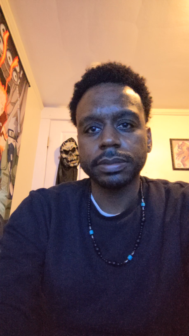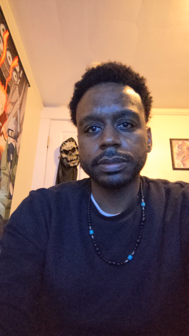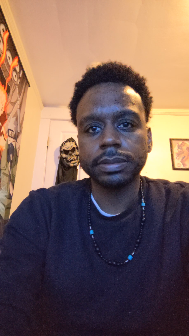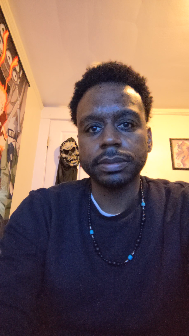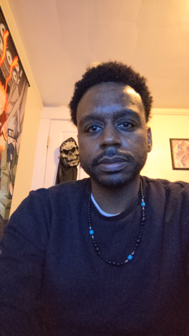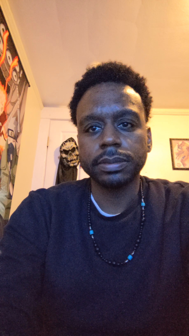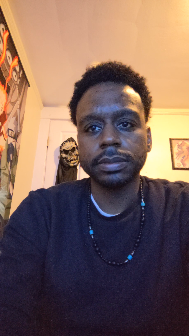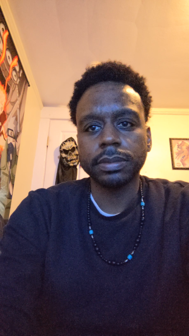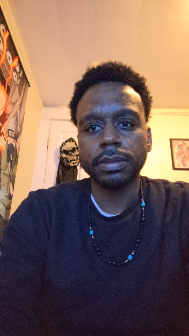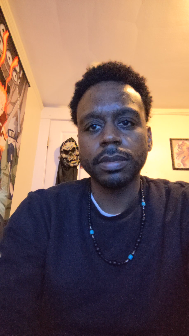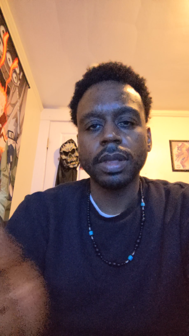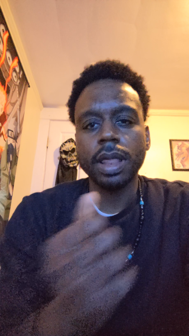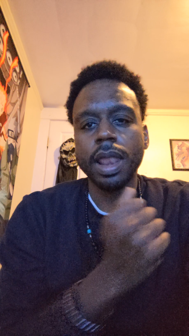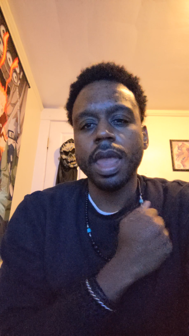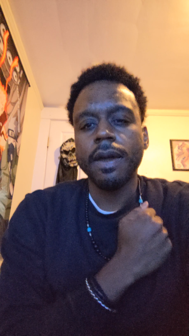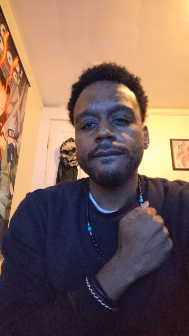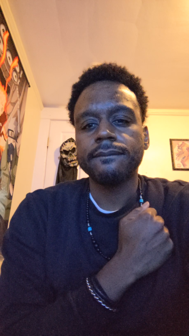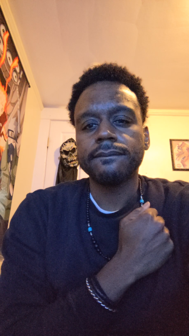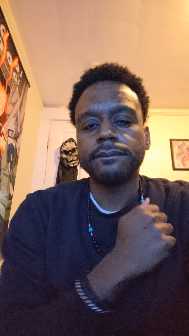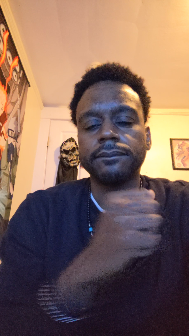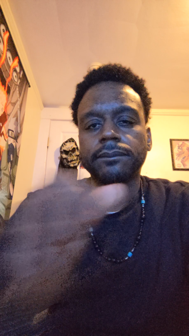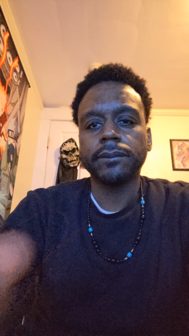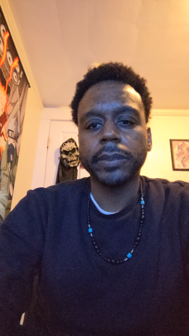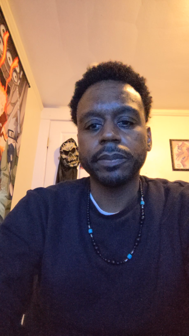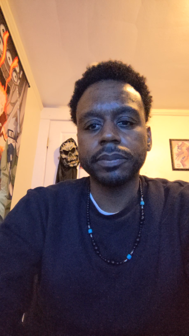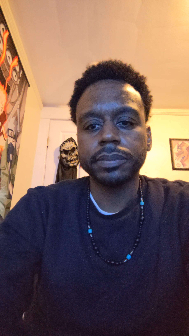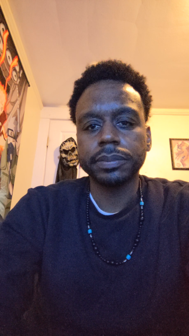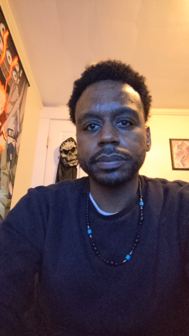love